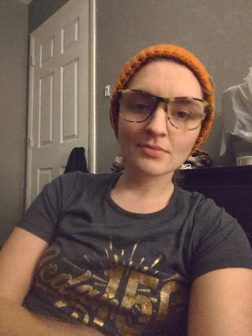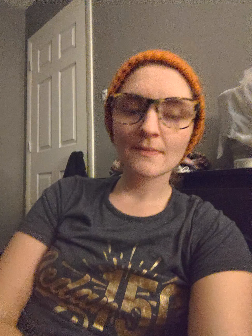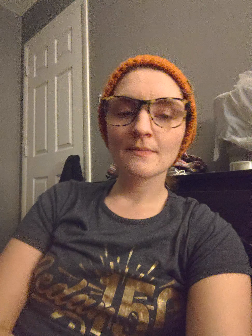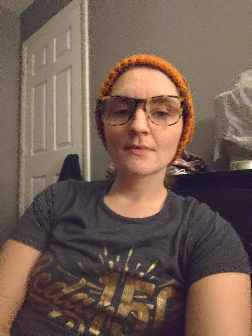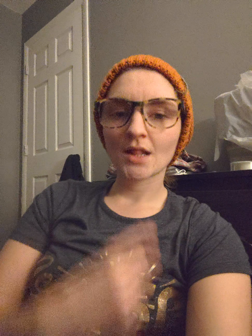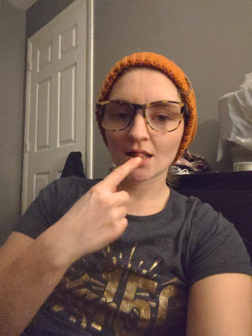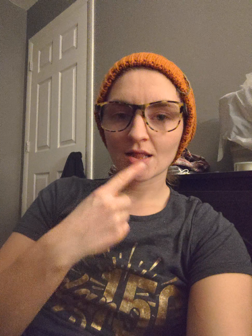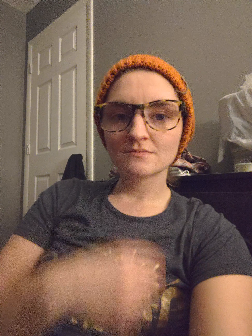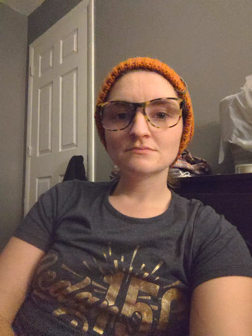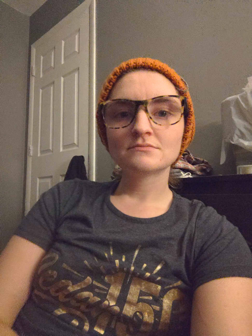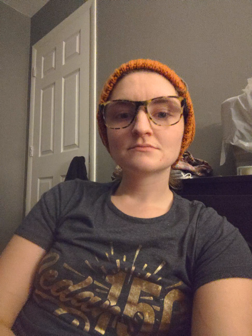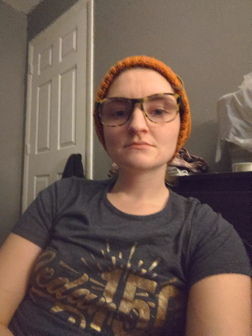tongue